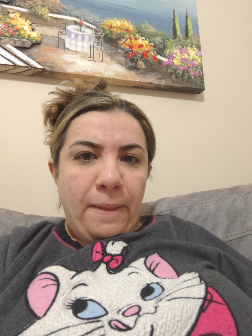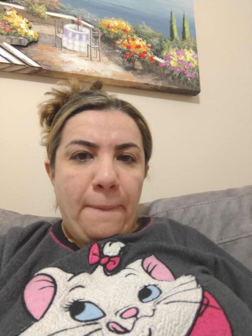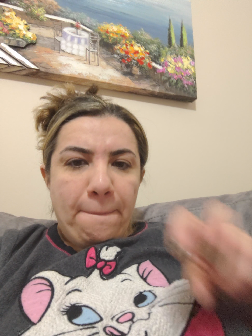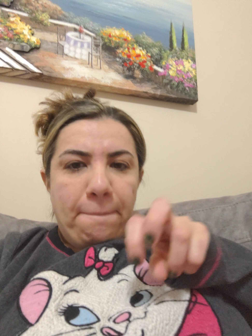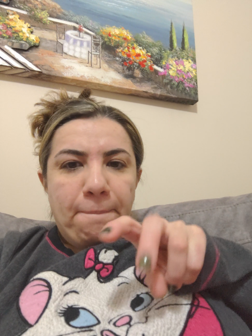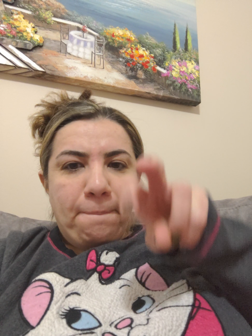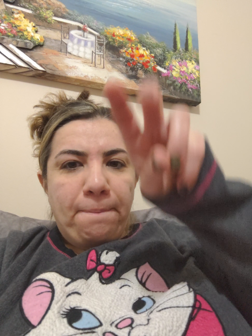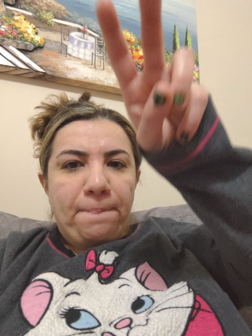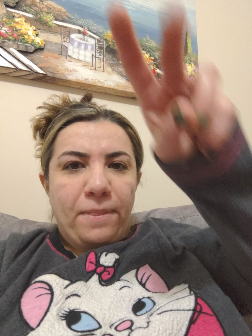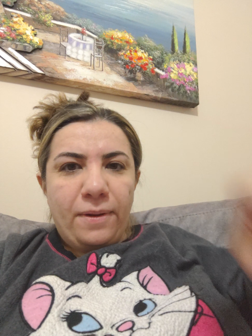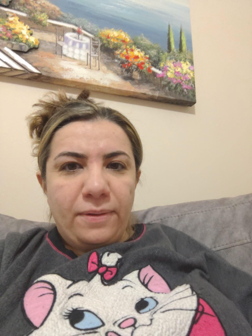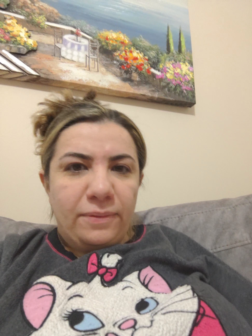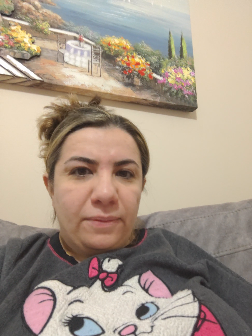stairs